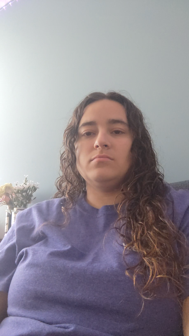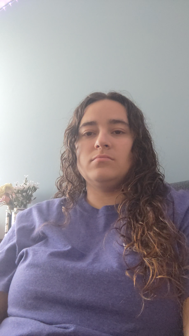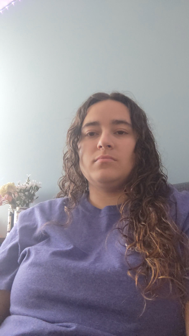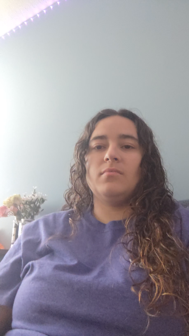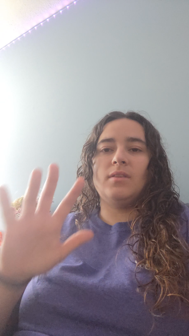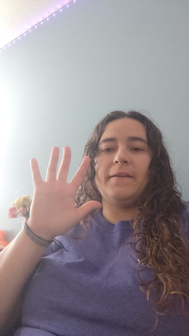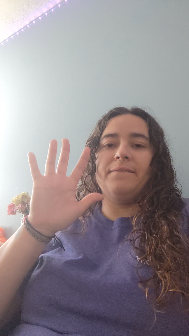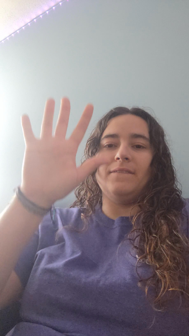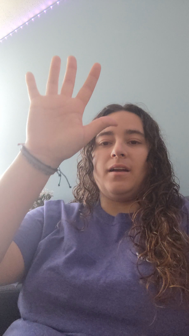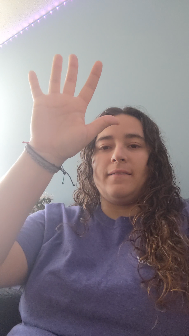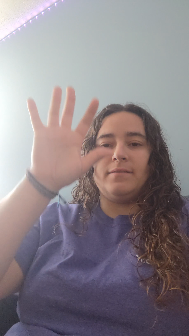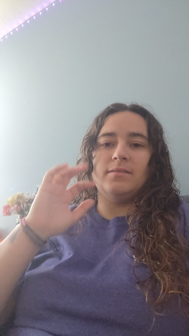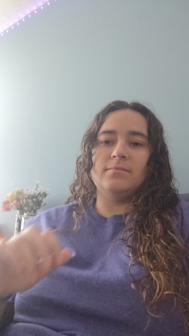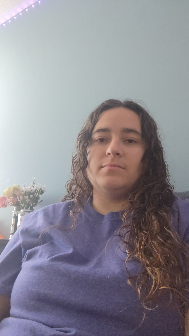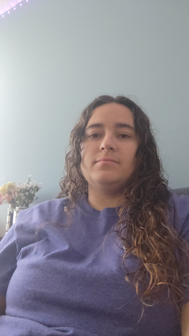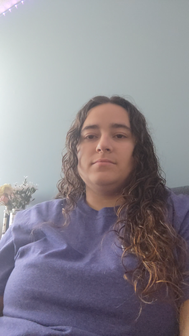give me five